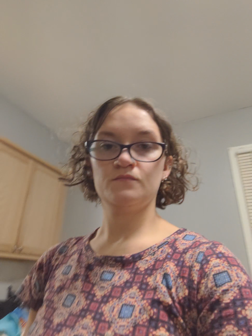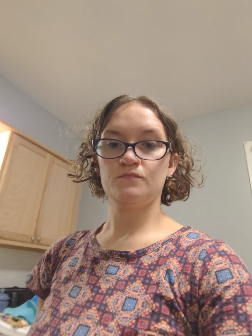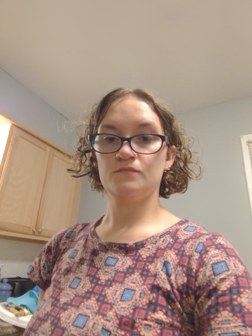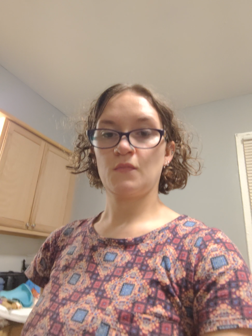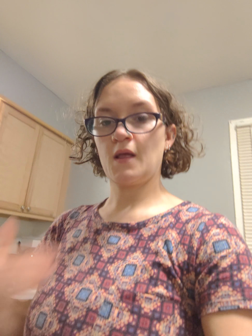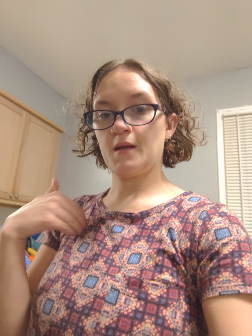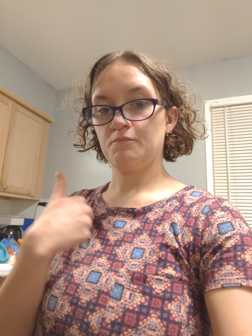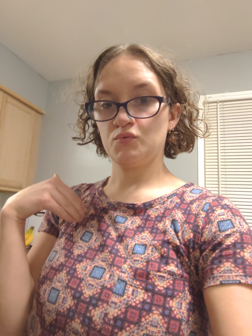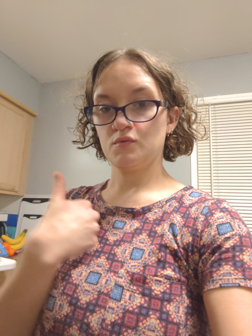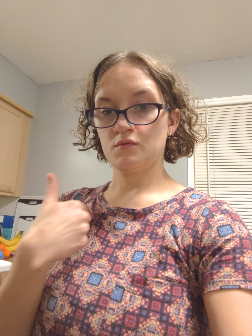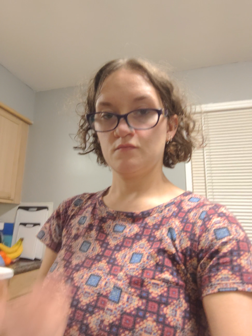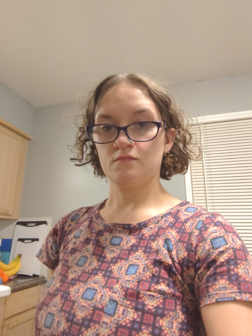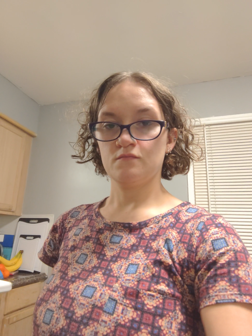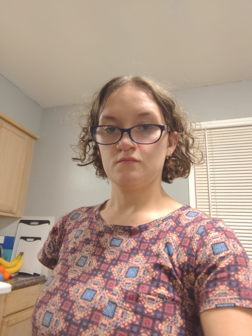animal